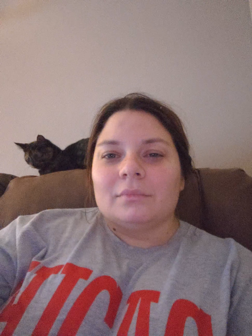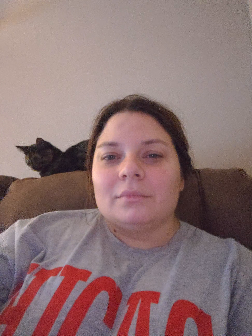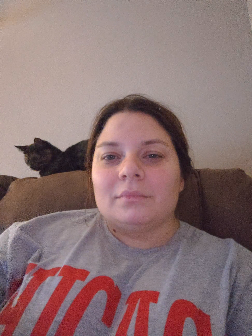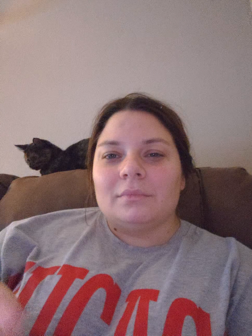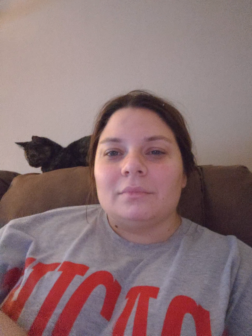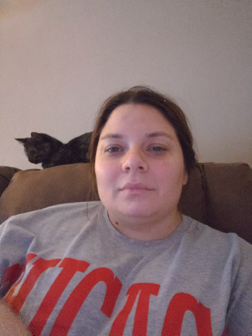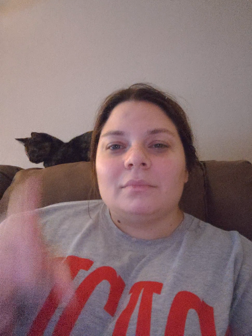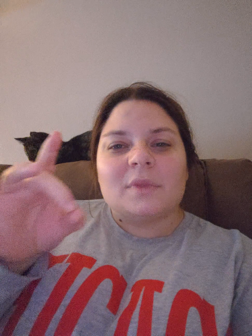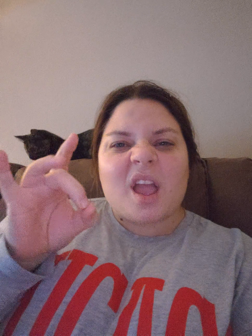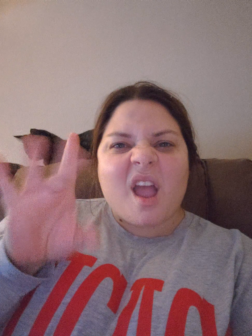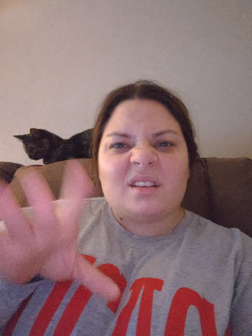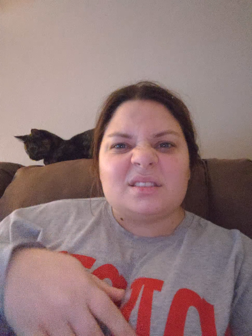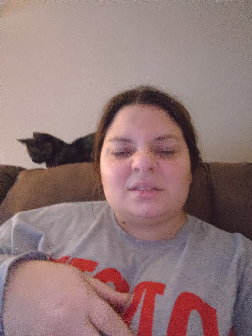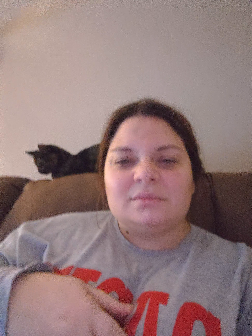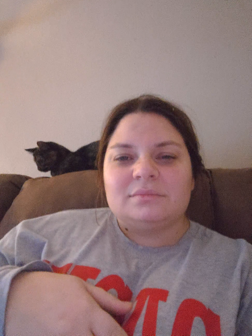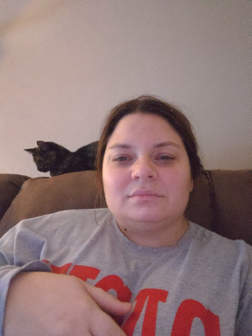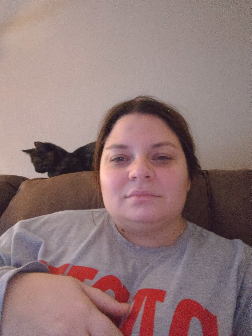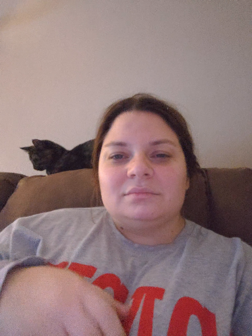hate